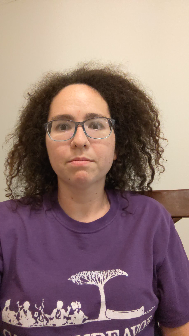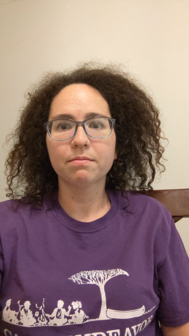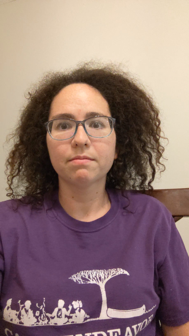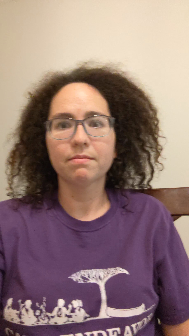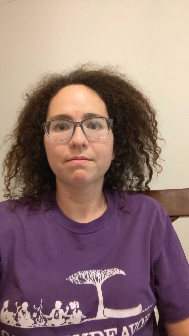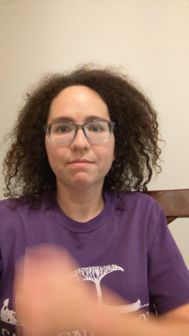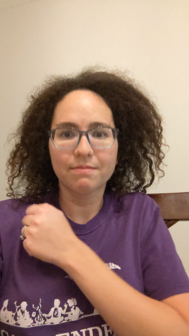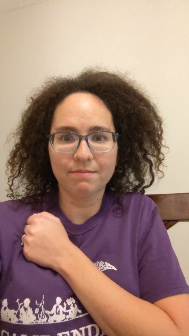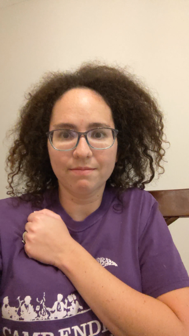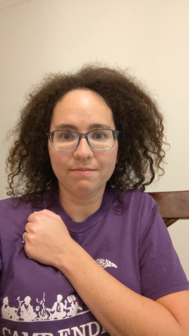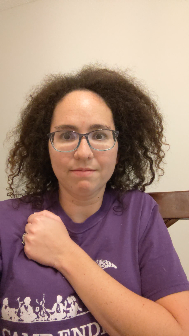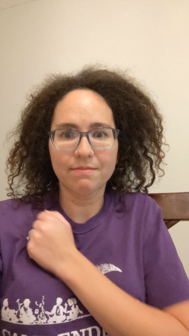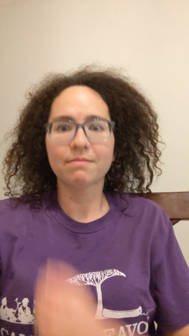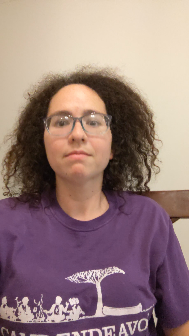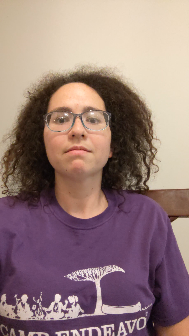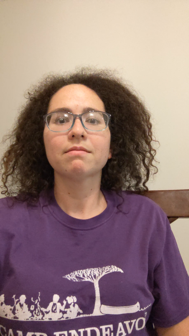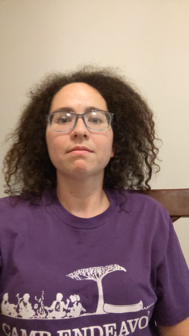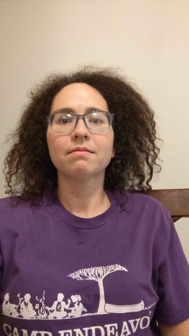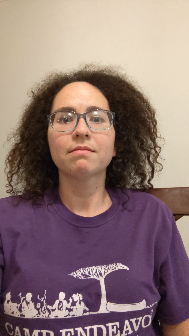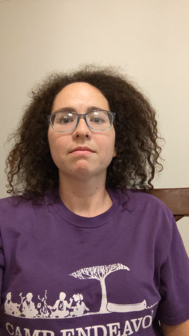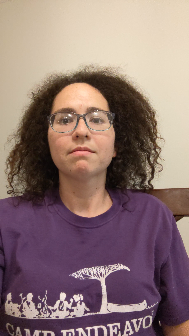love